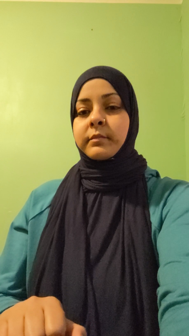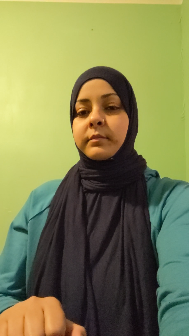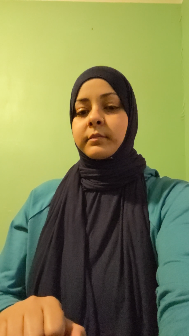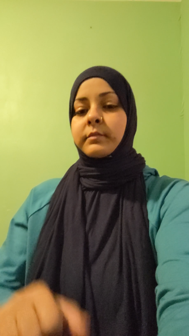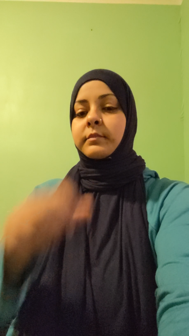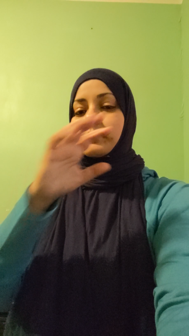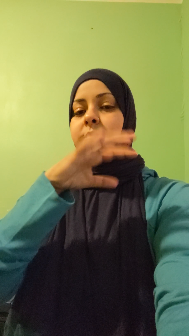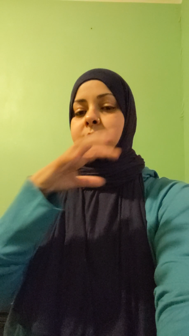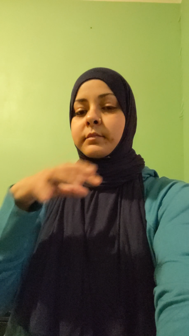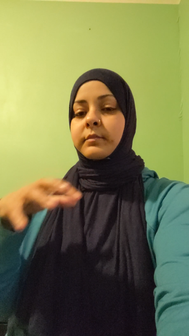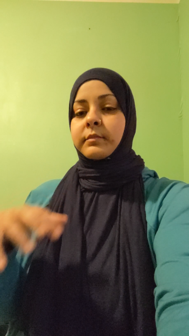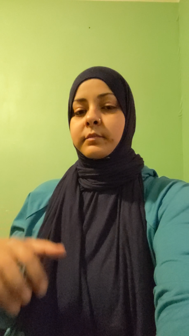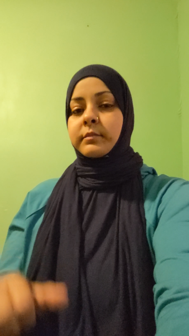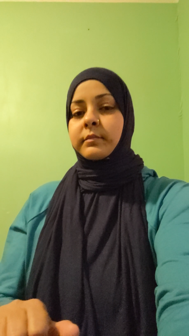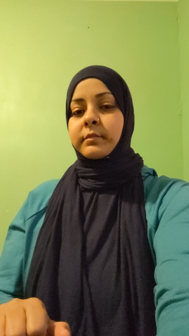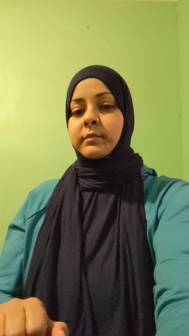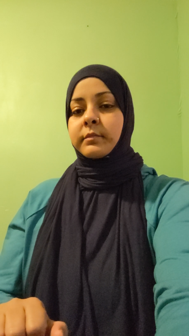grapes